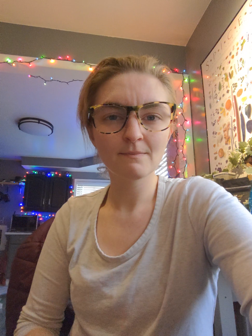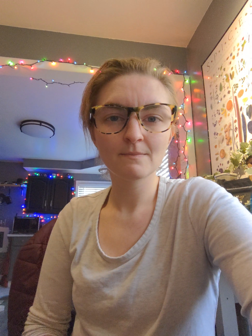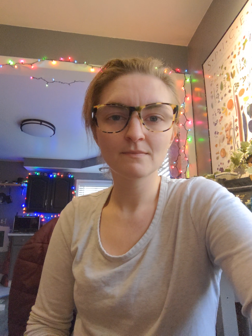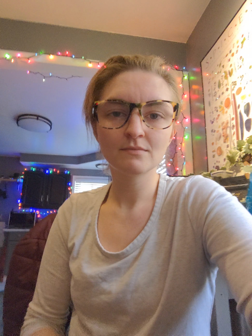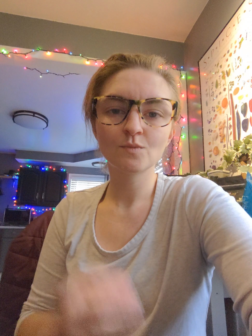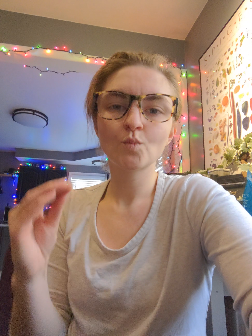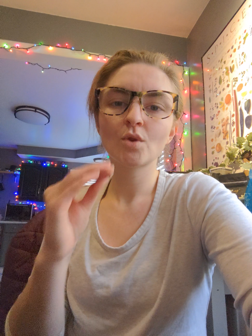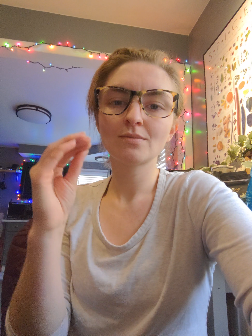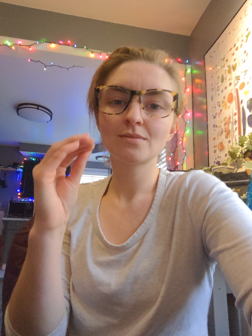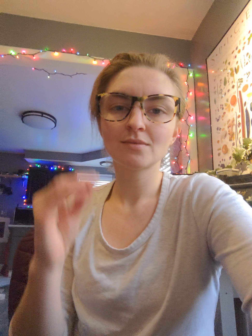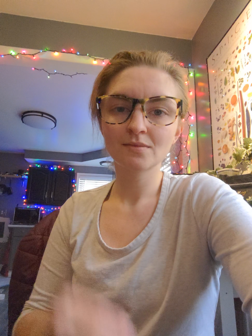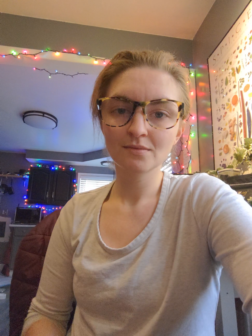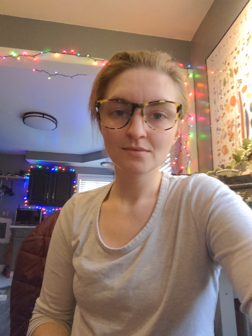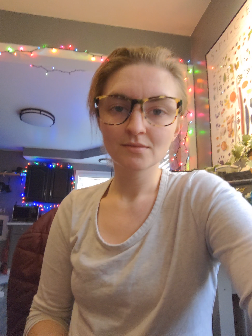kiss